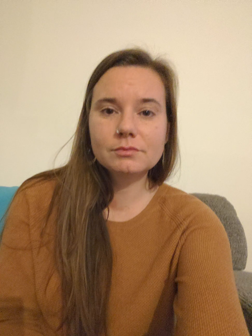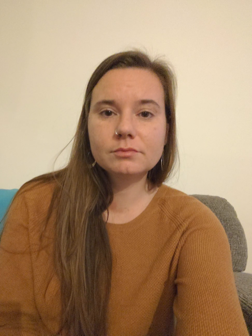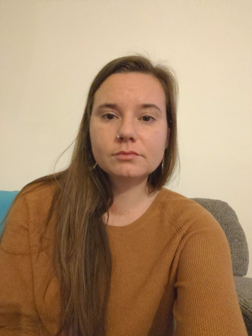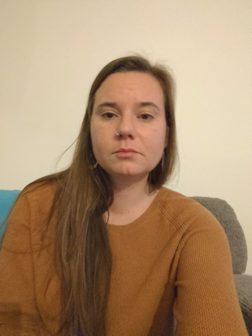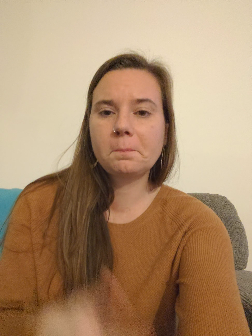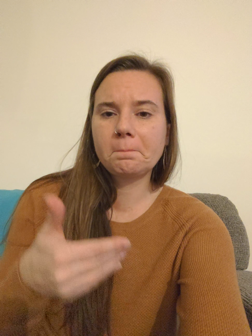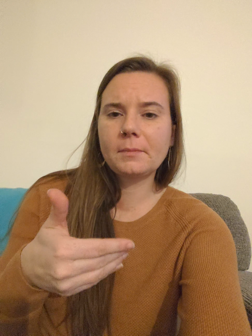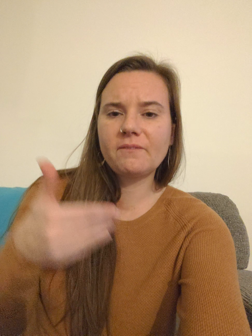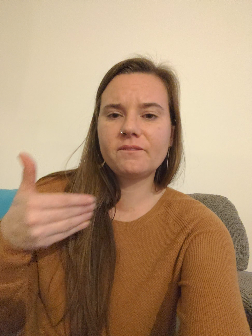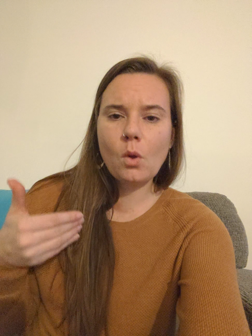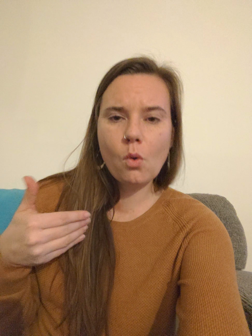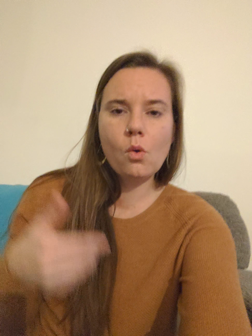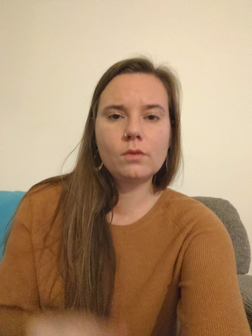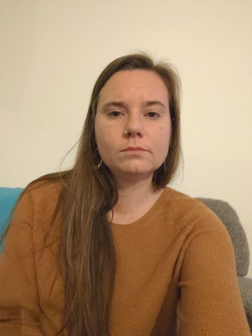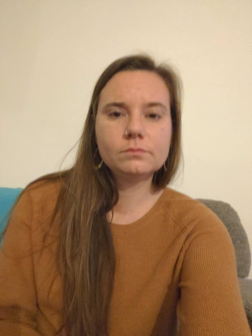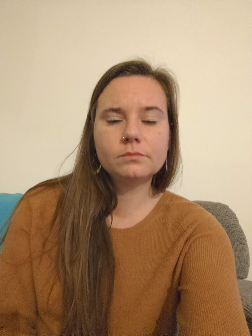before